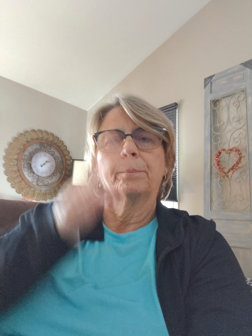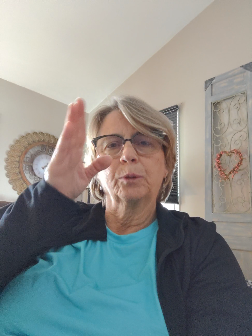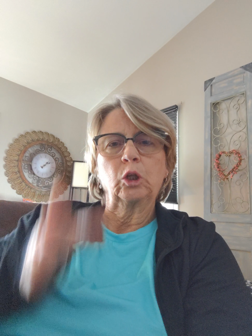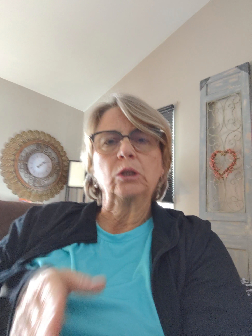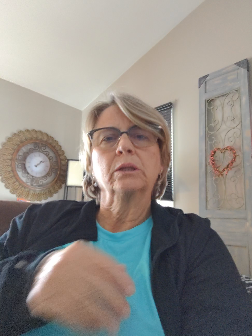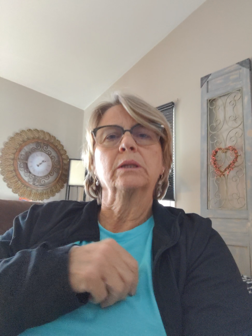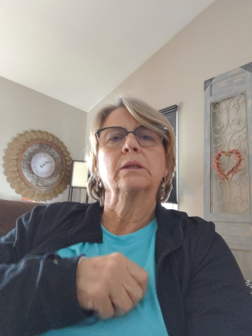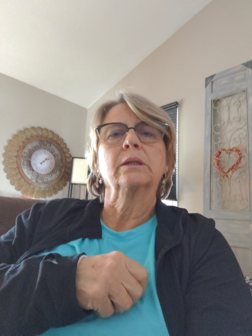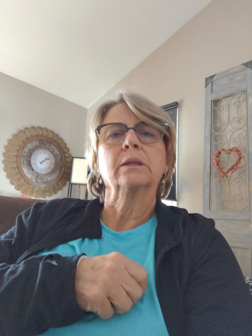person